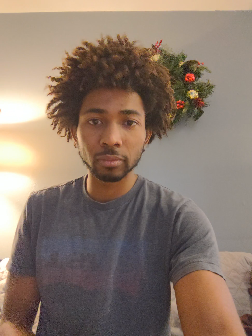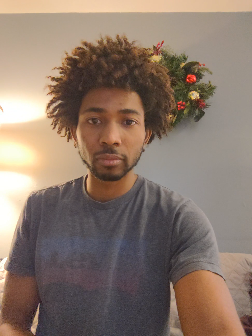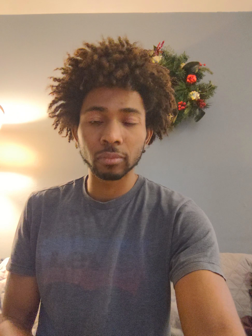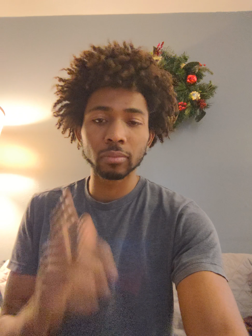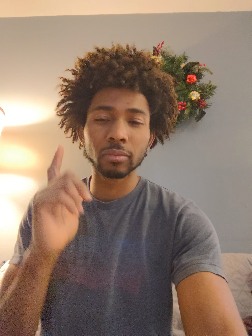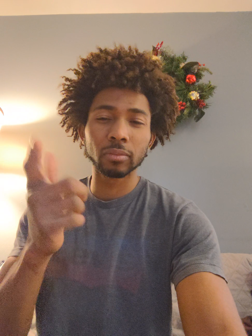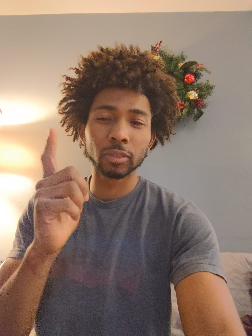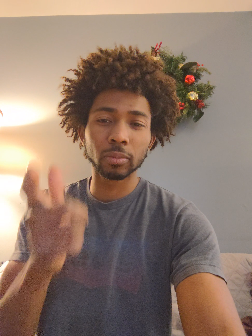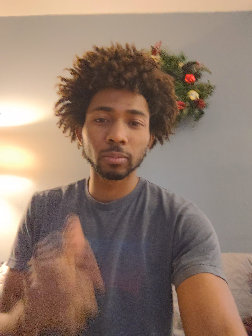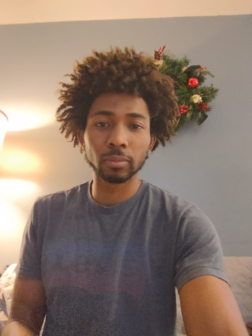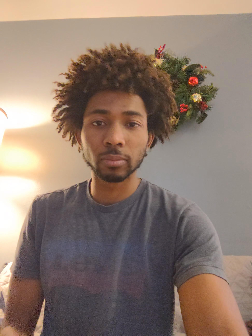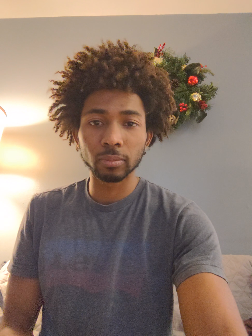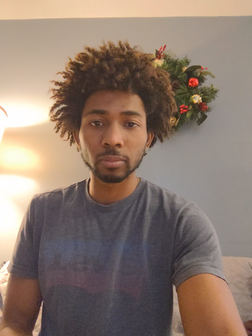later